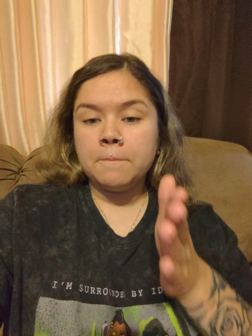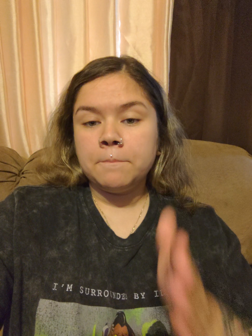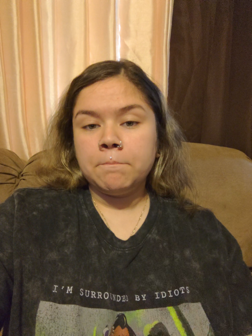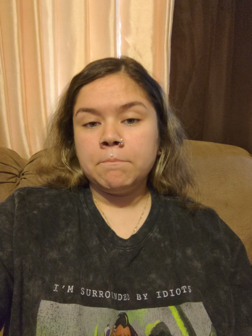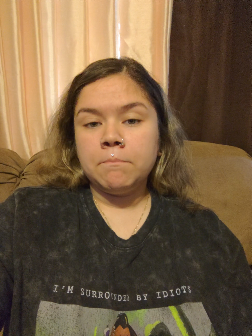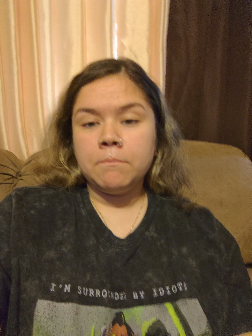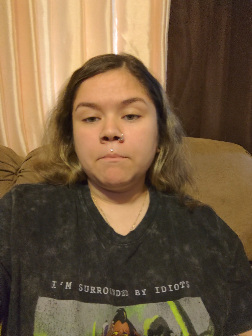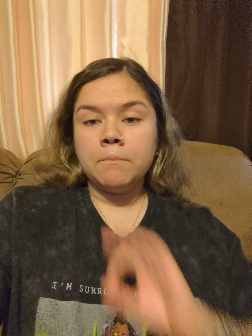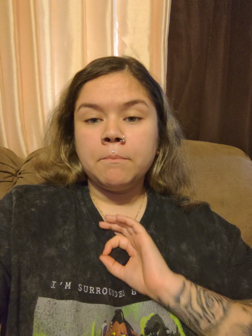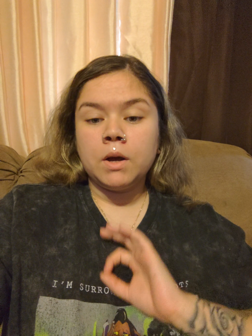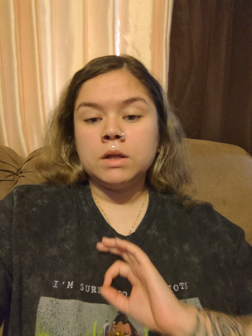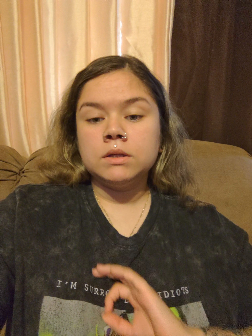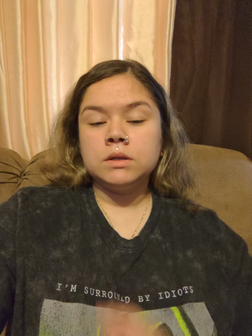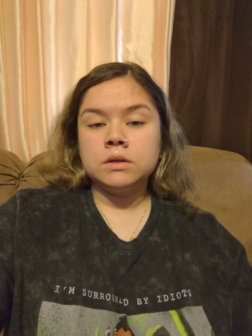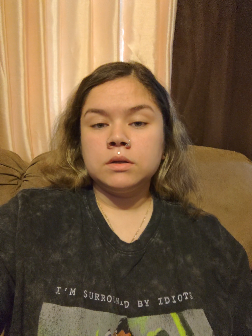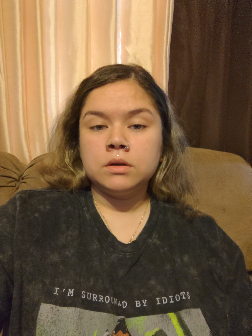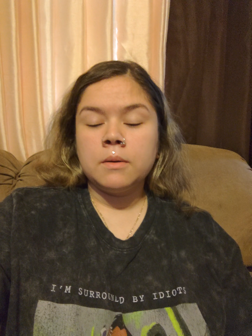button